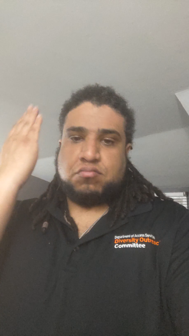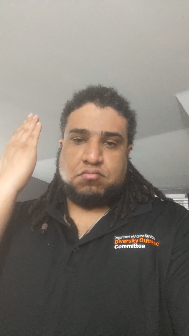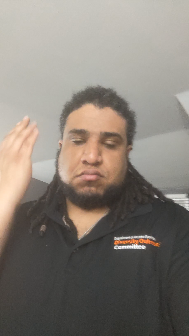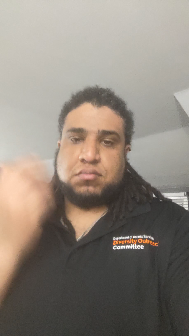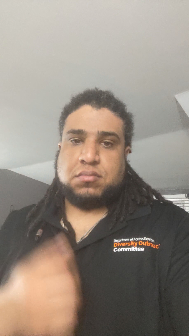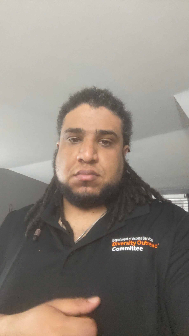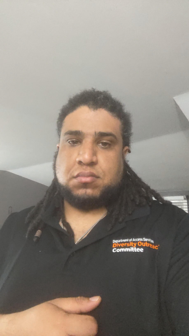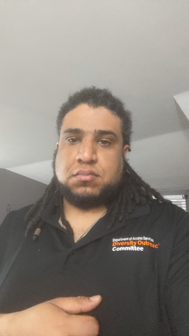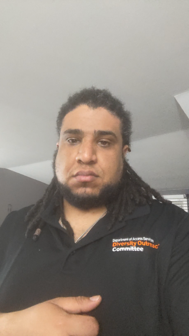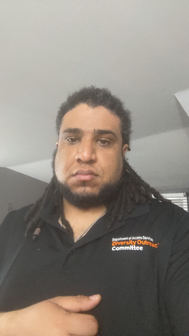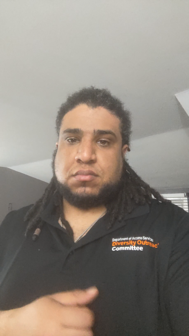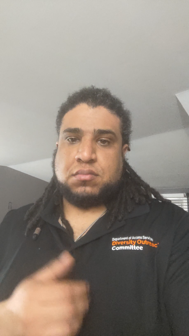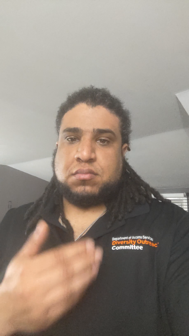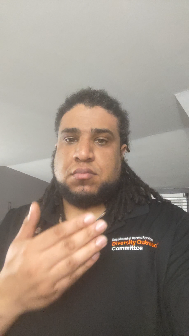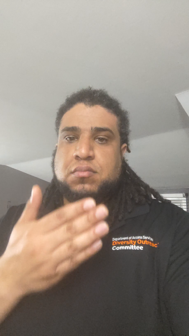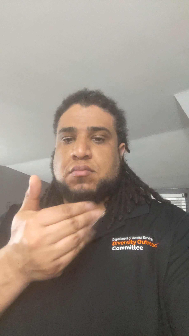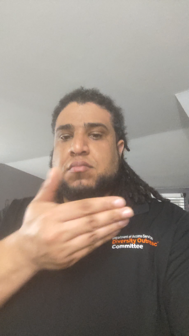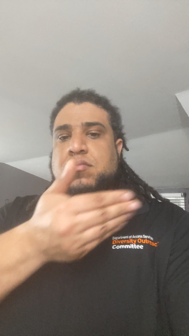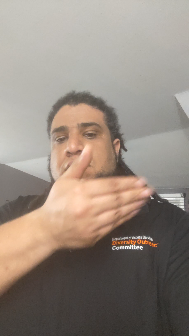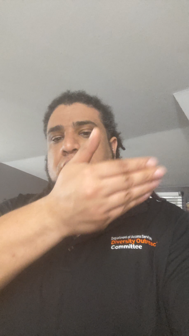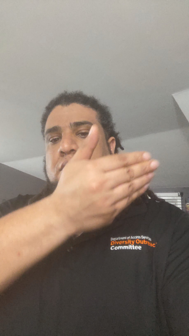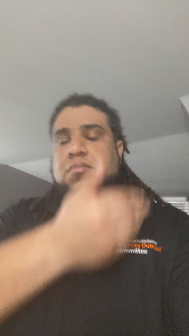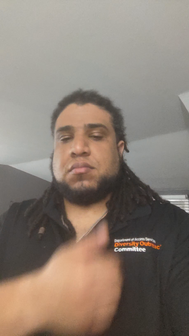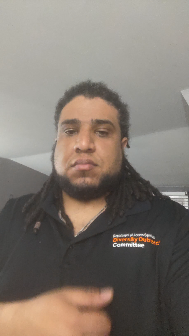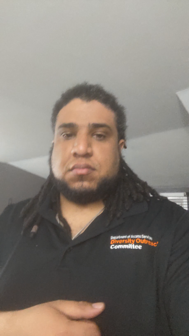butterfly